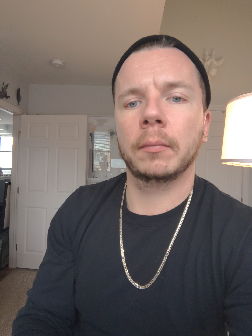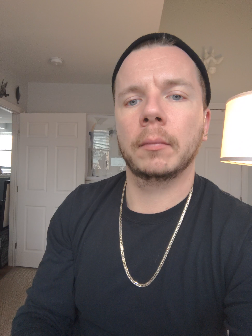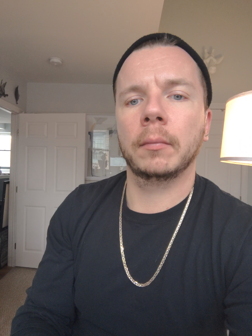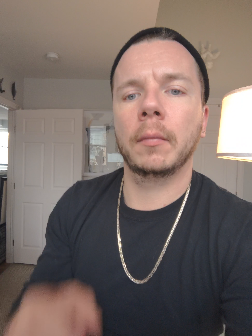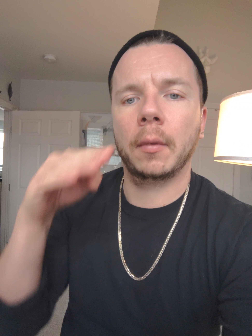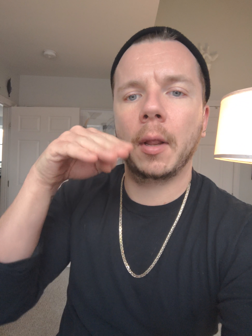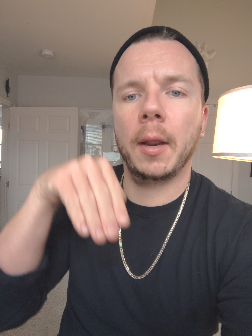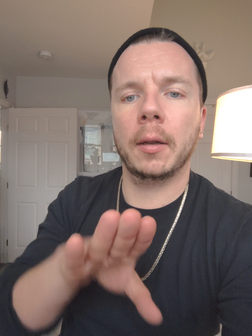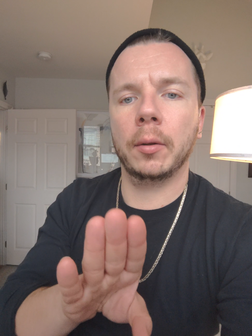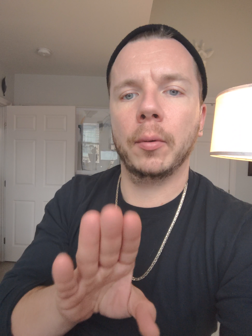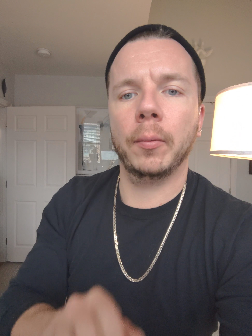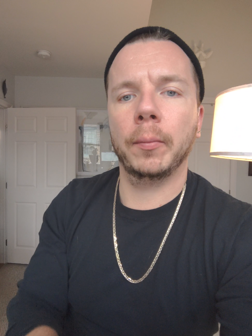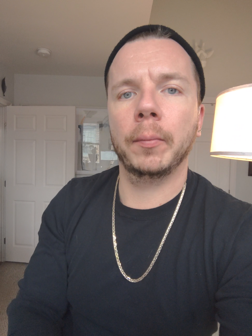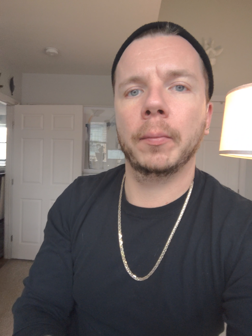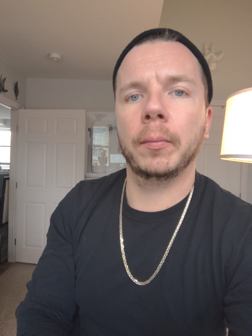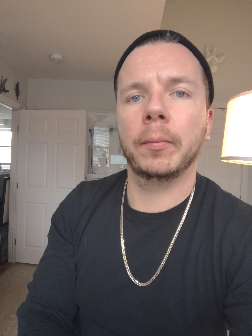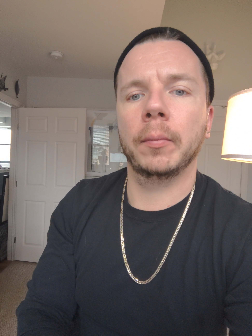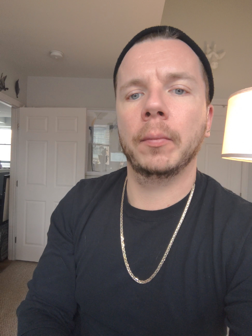into